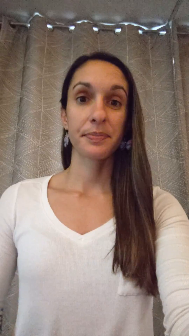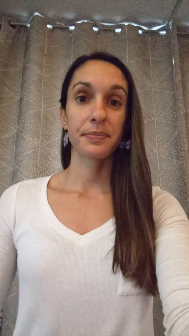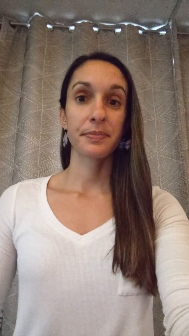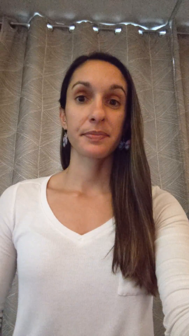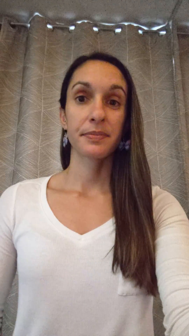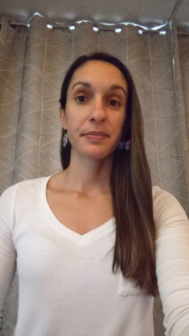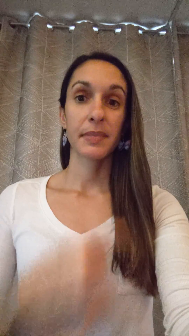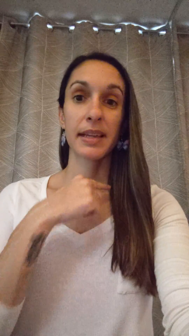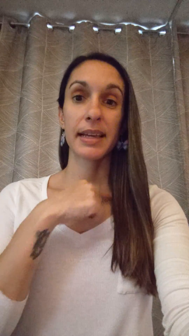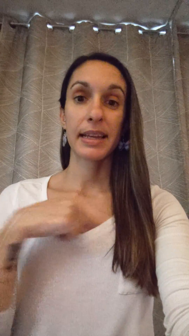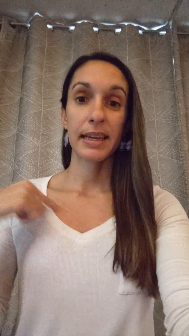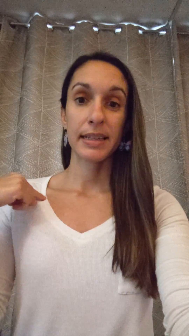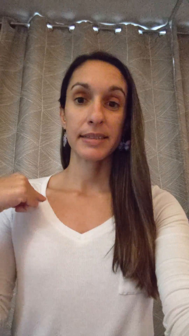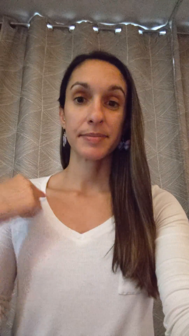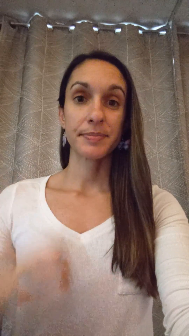necklace